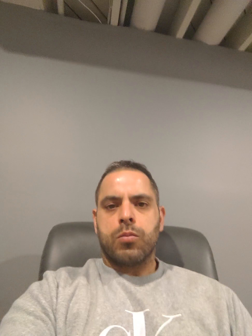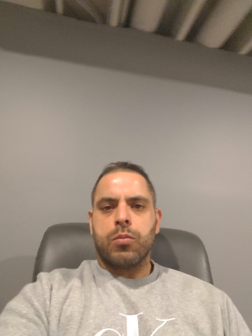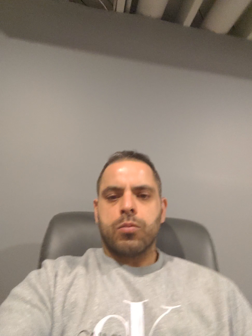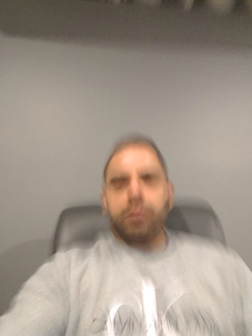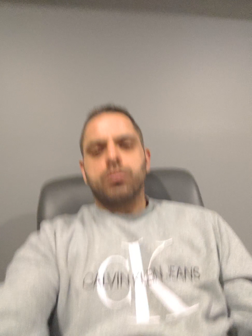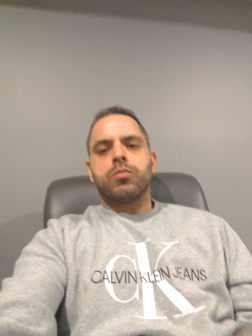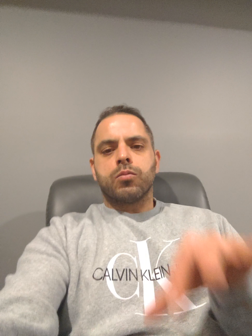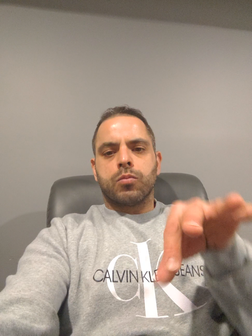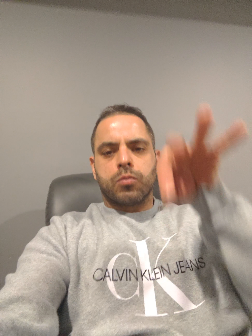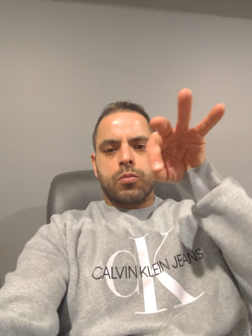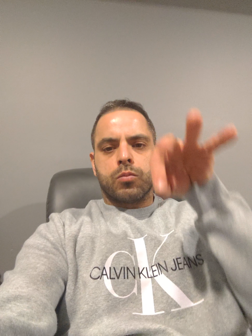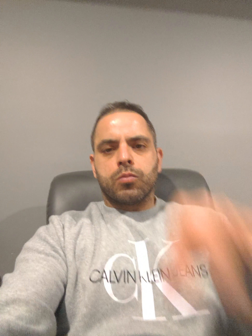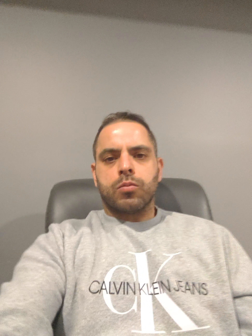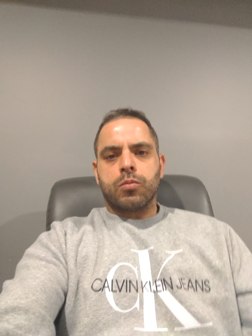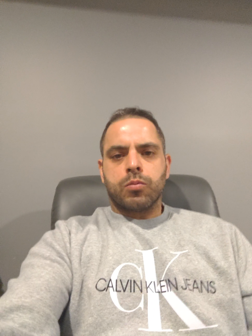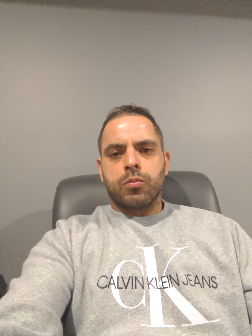find